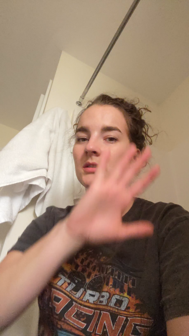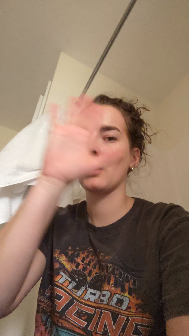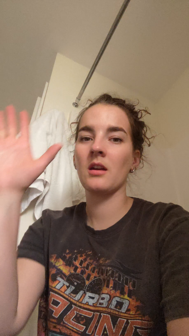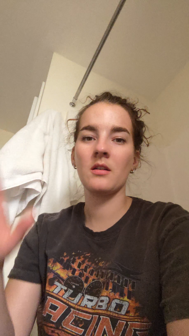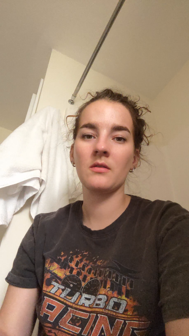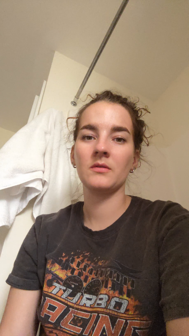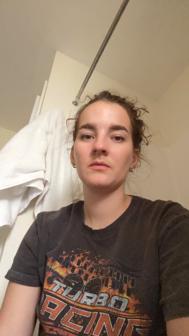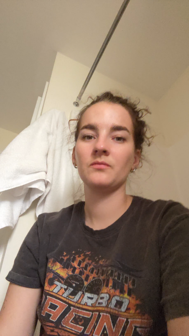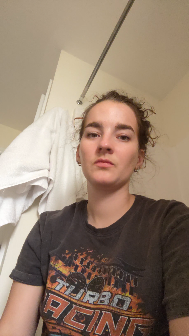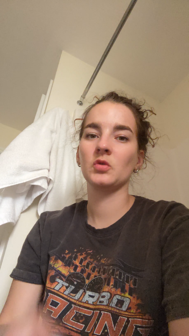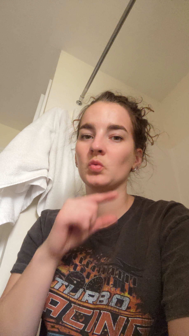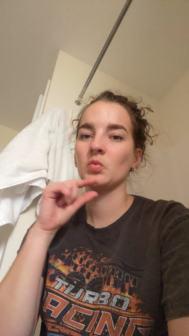glue